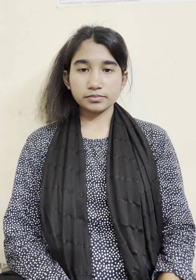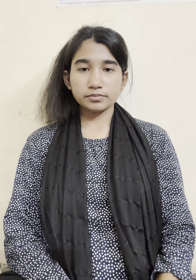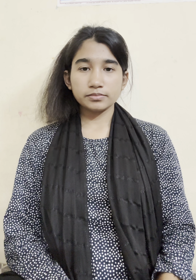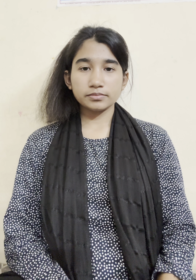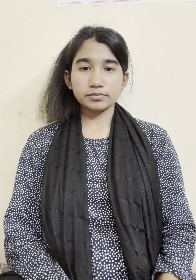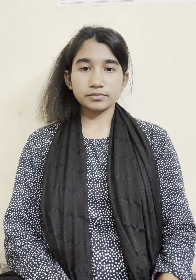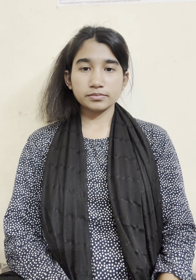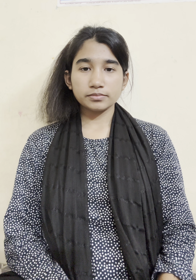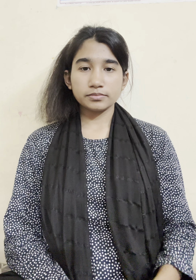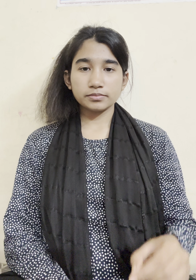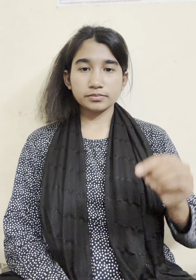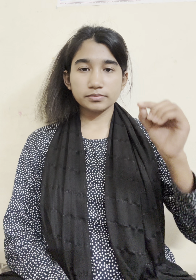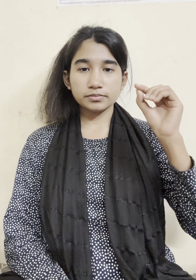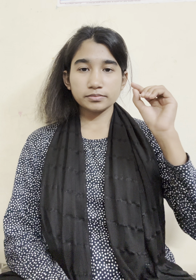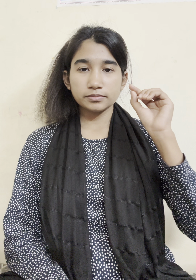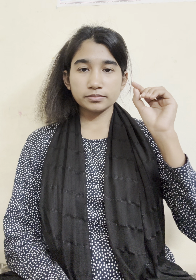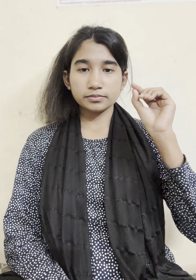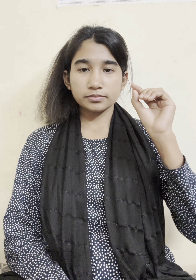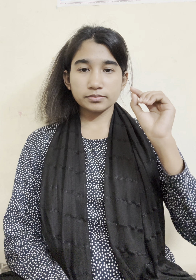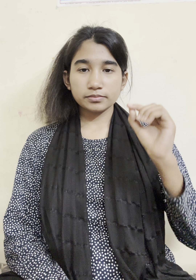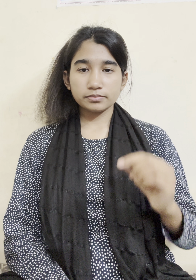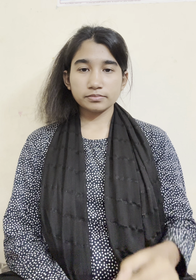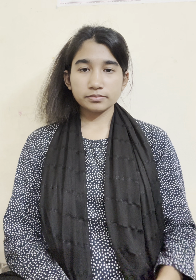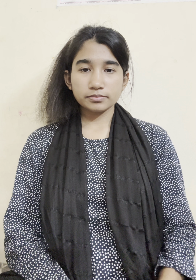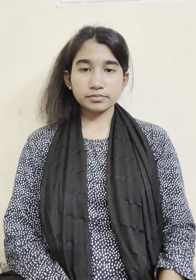চাল